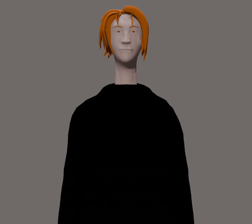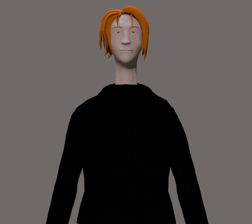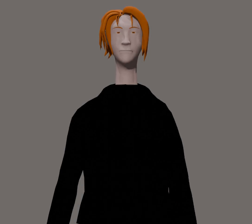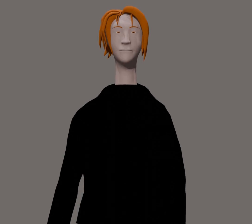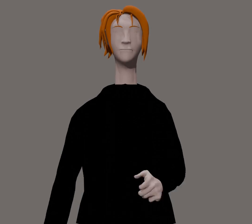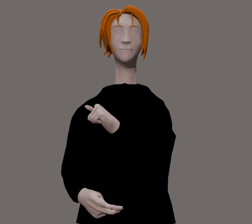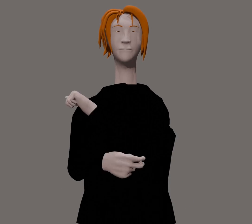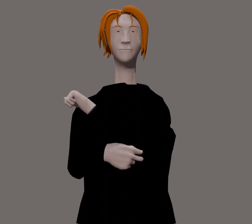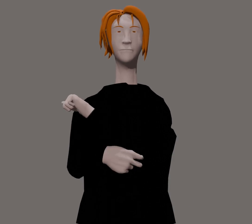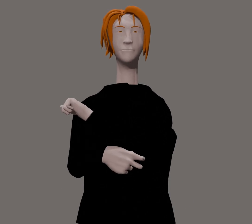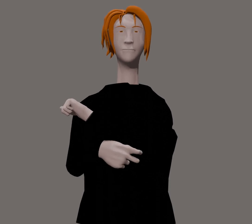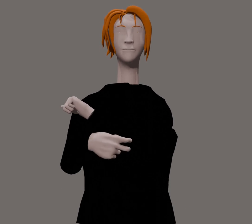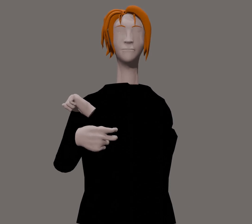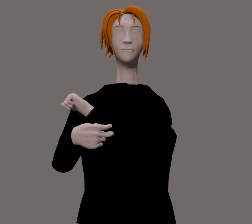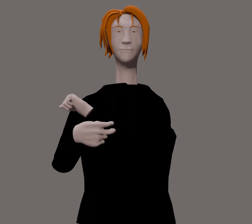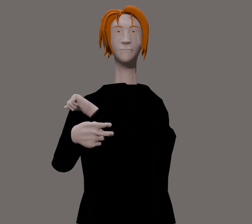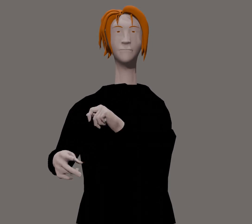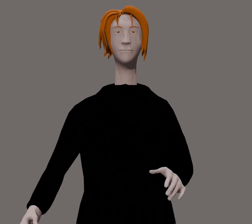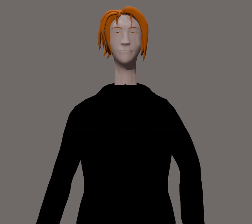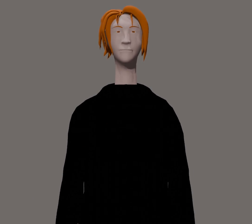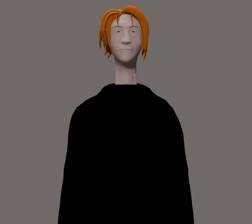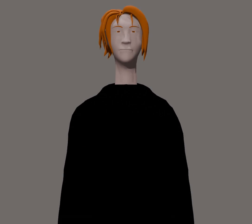Burgular